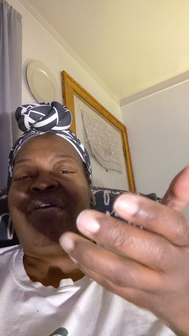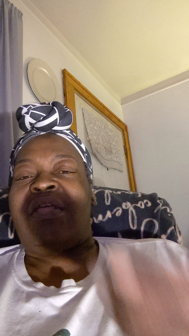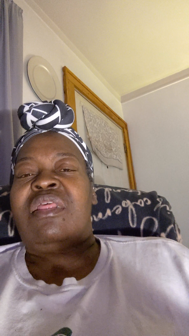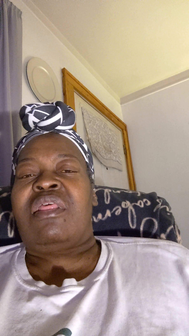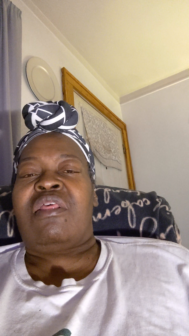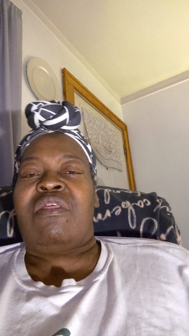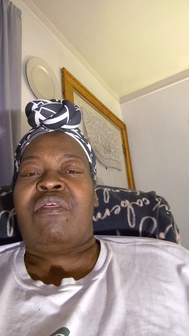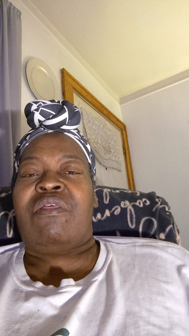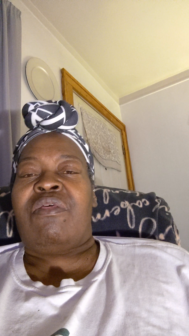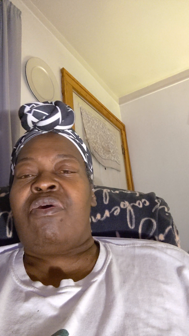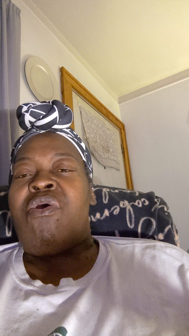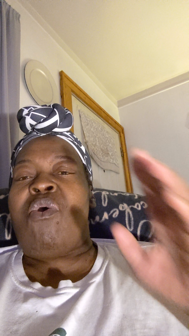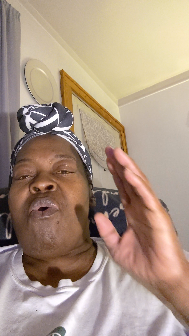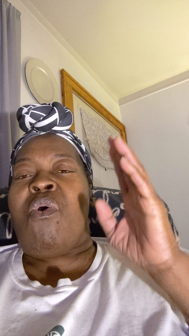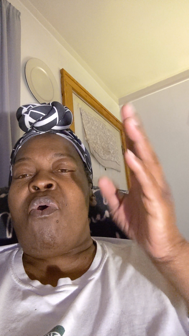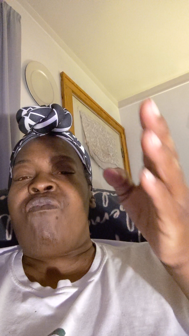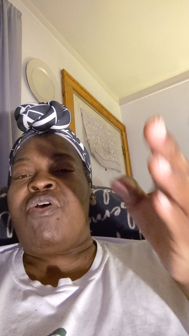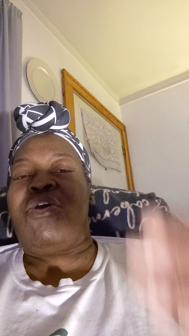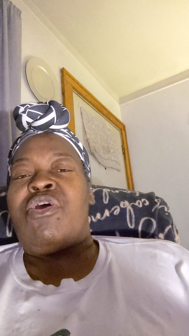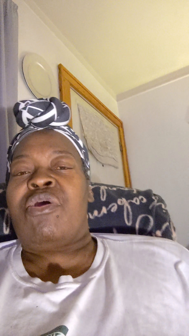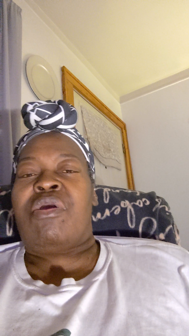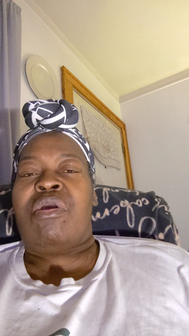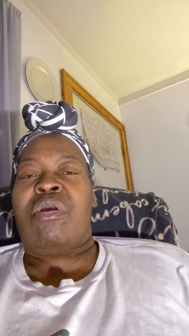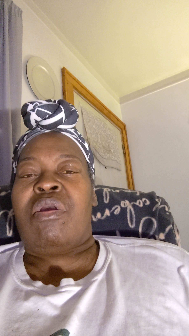over